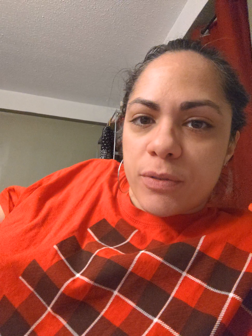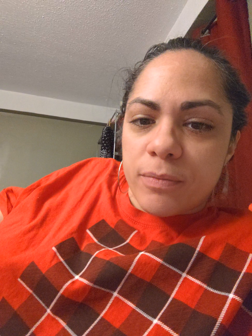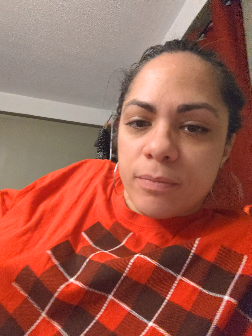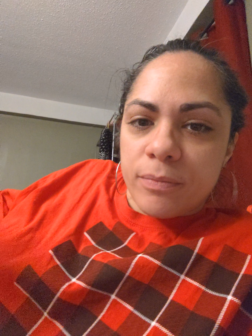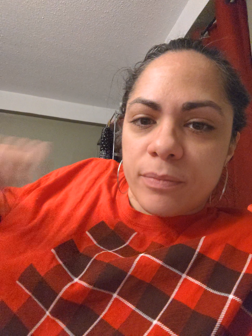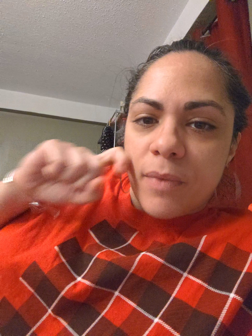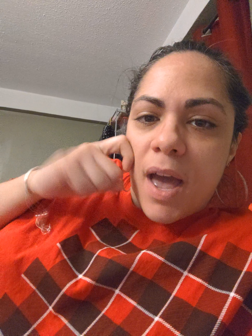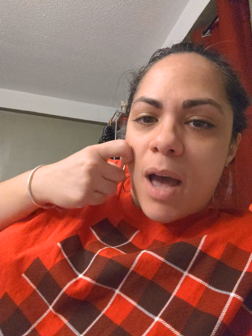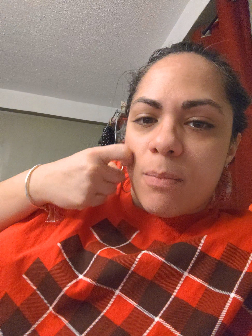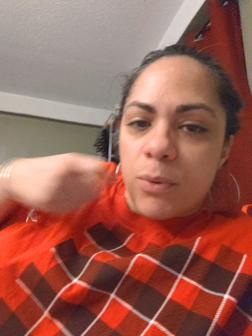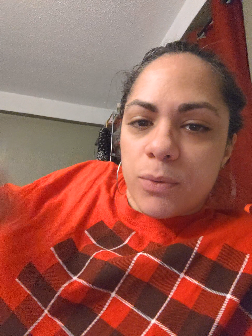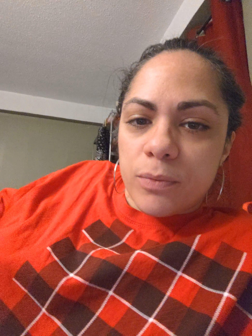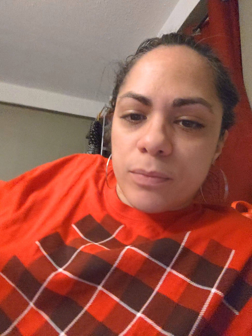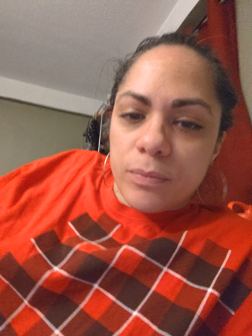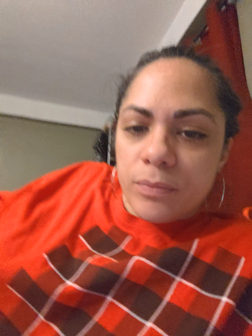apple